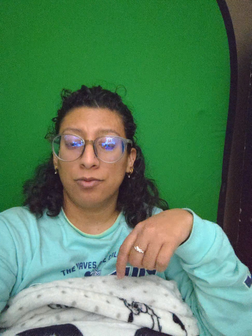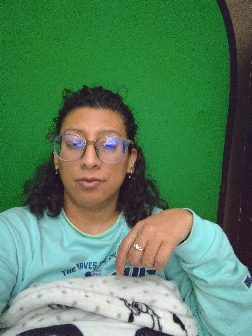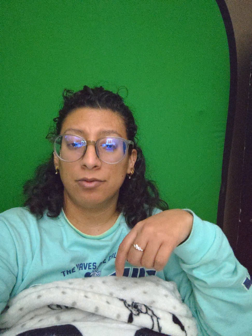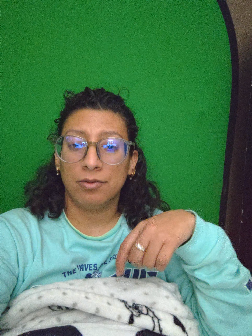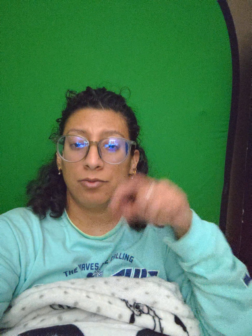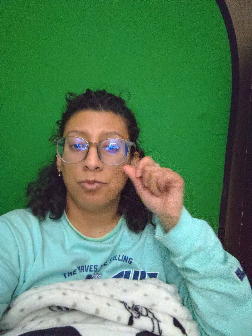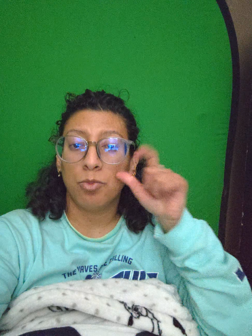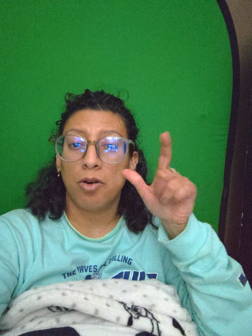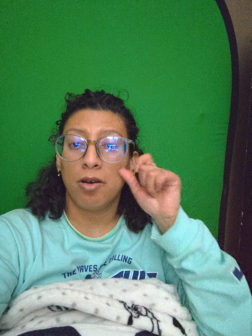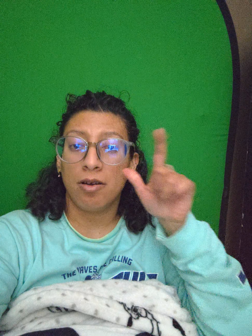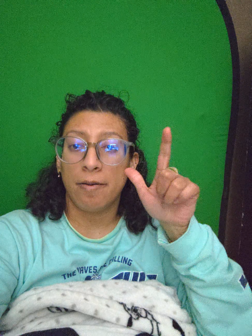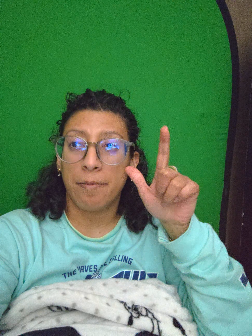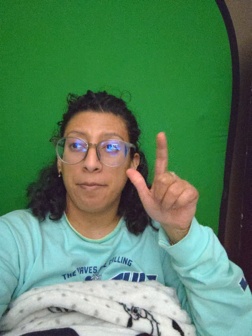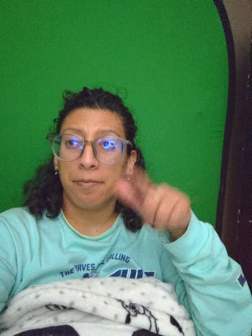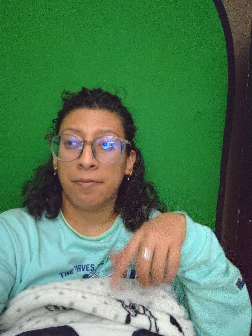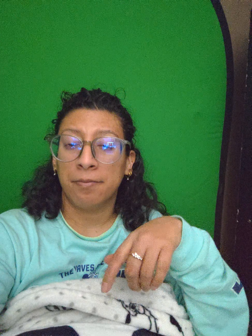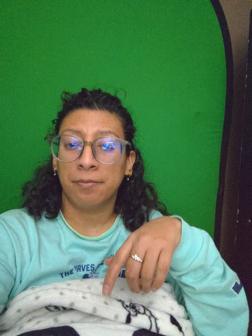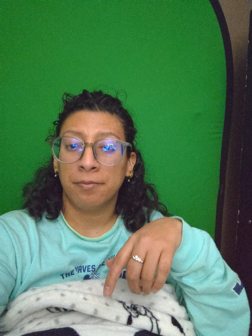awake